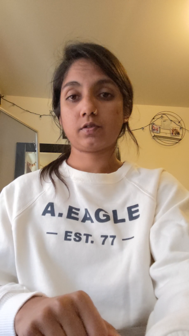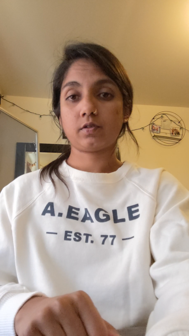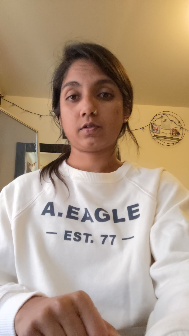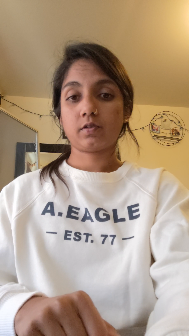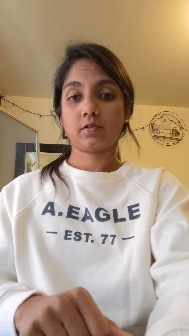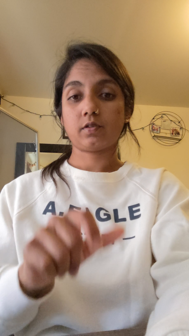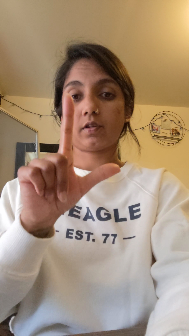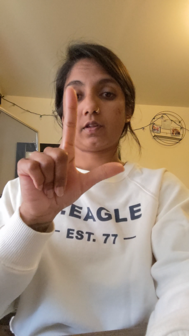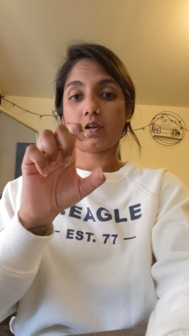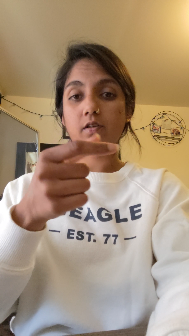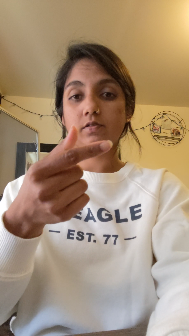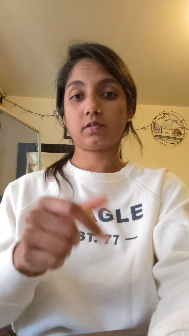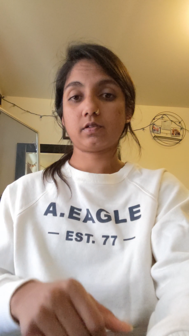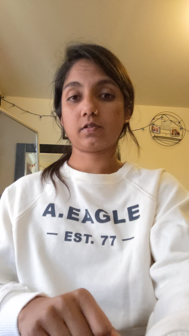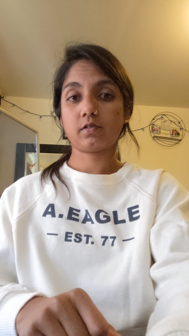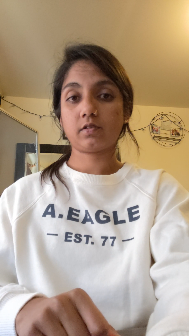leg